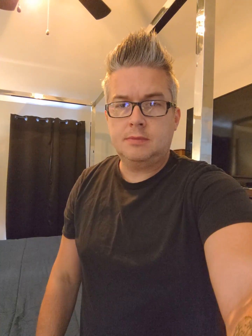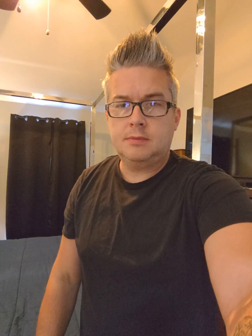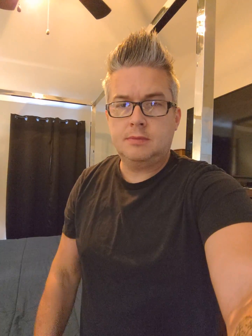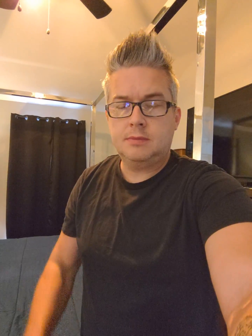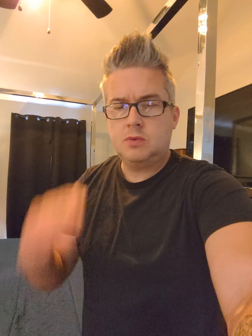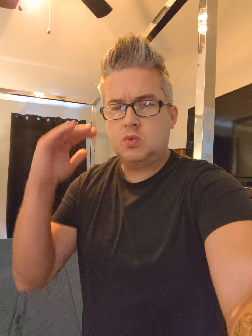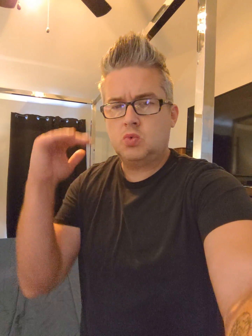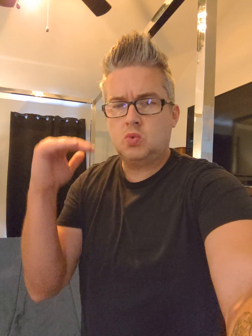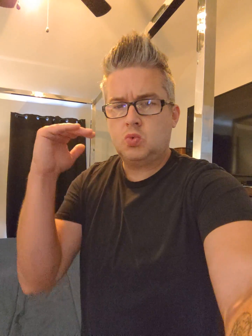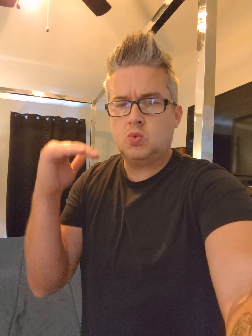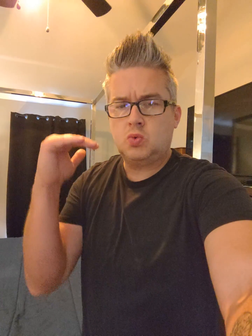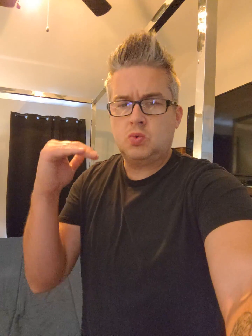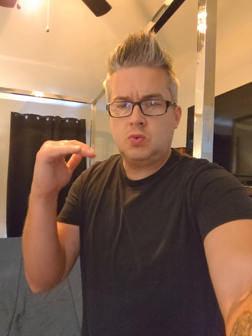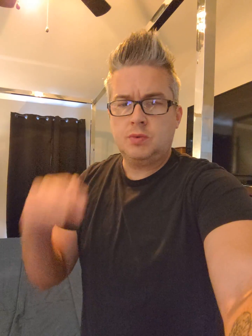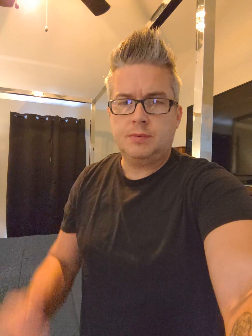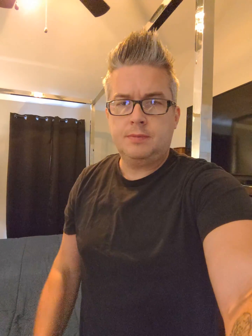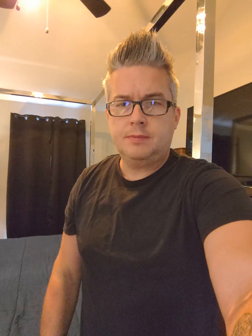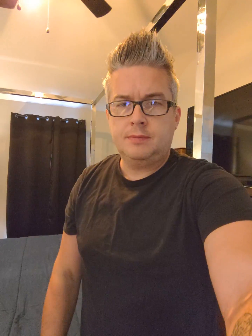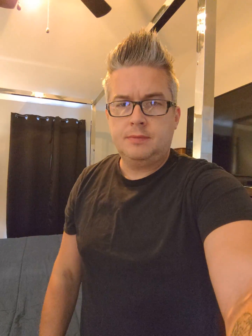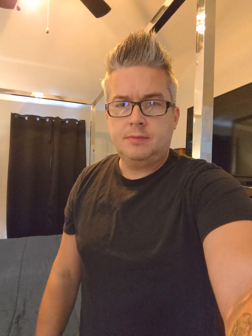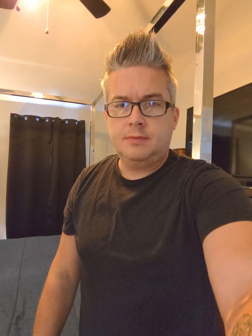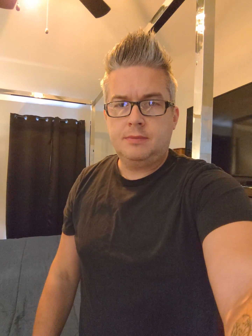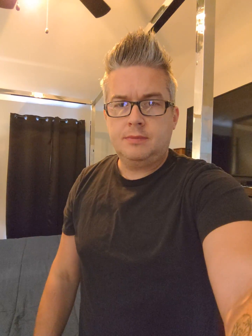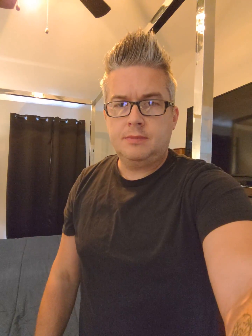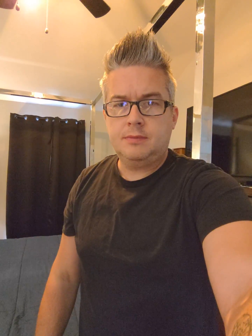short